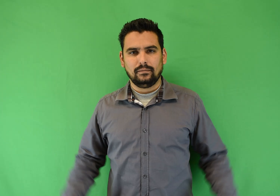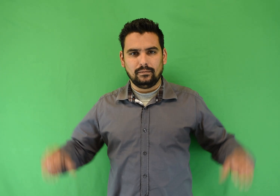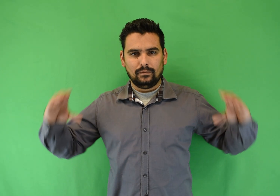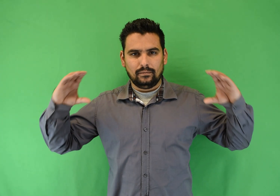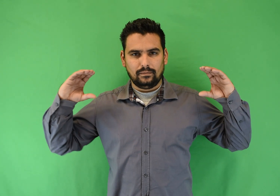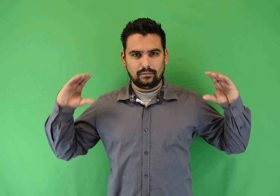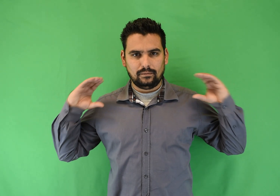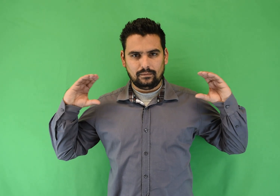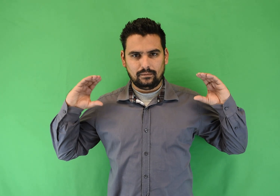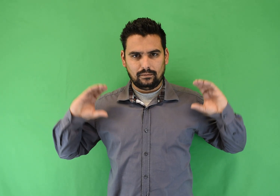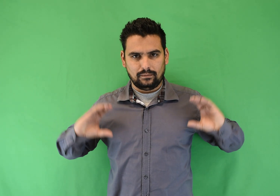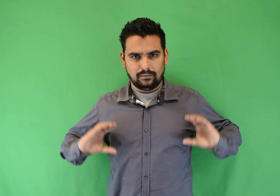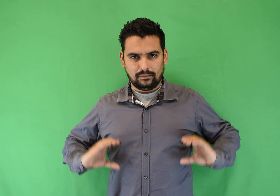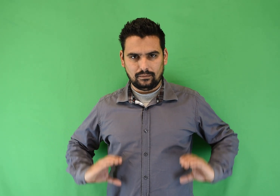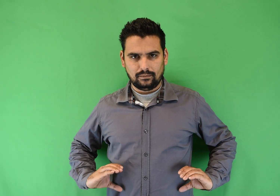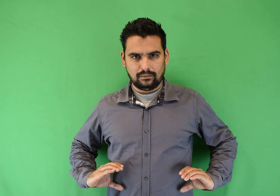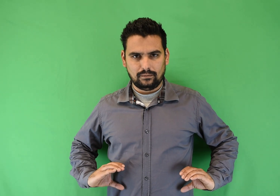cuerpo